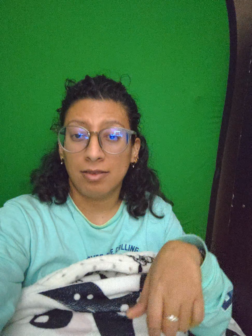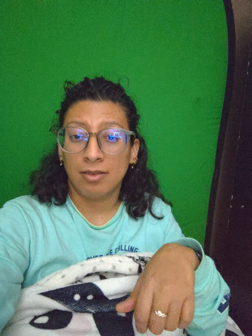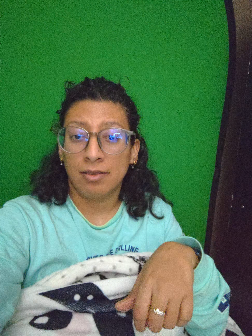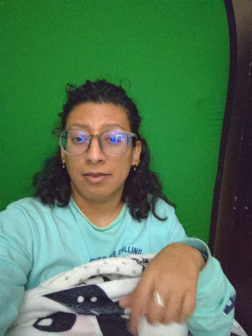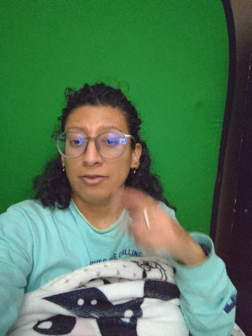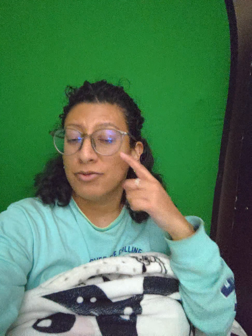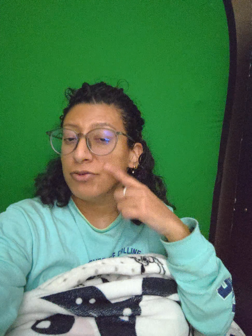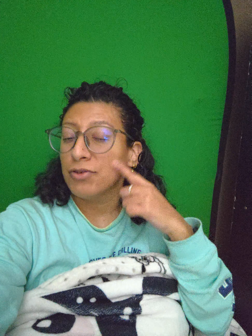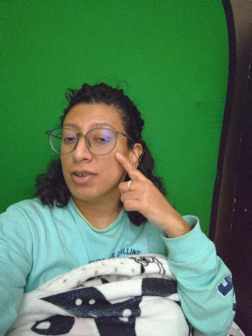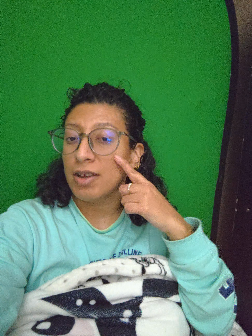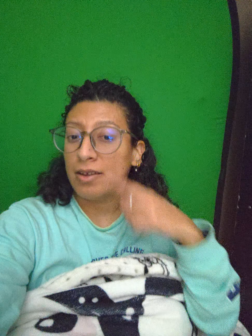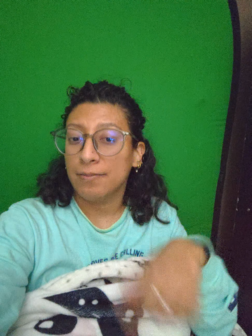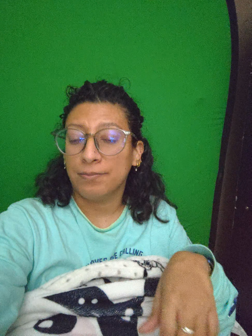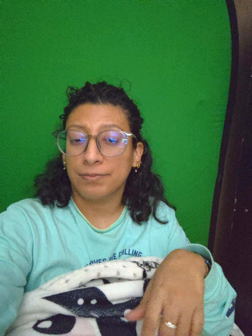cheek